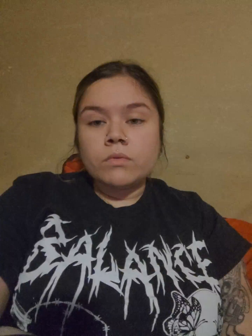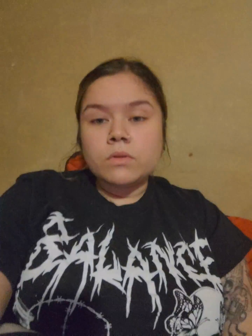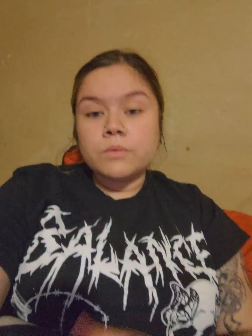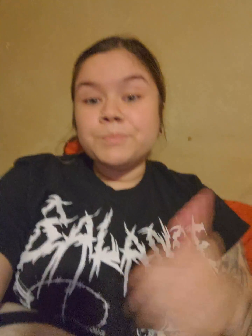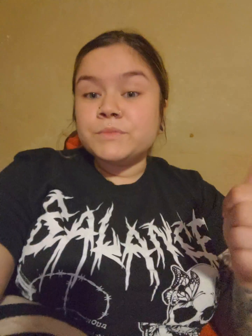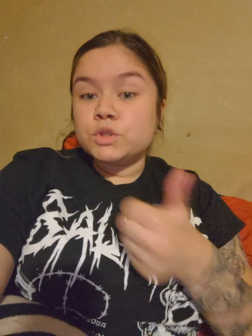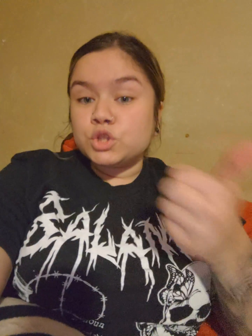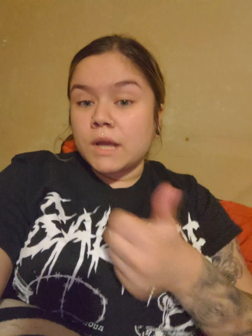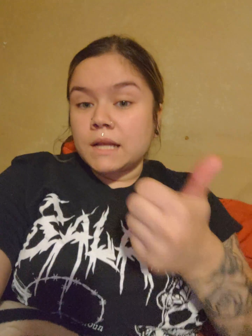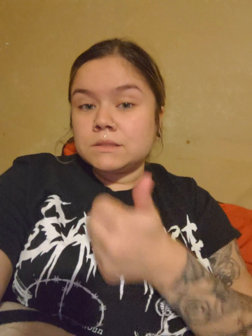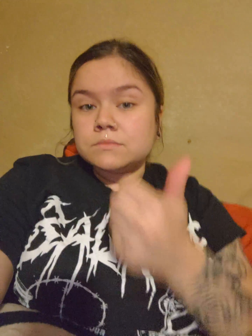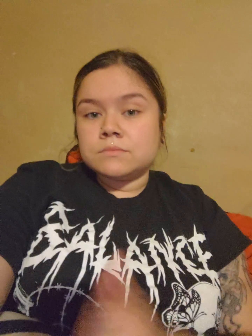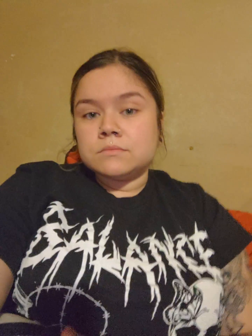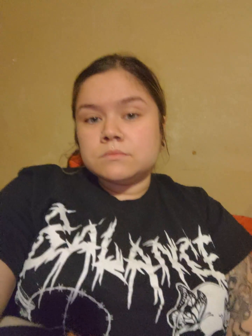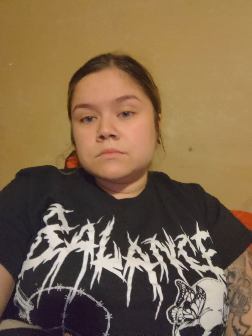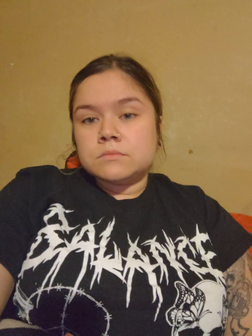chase